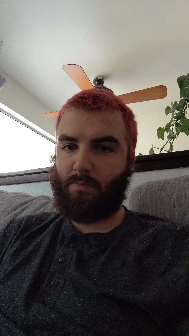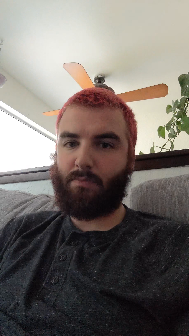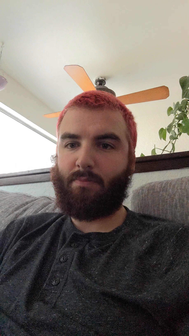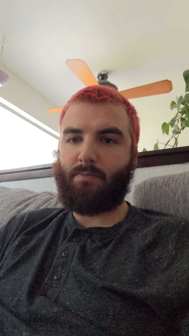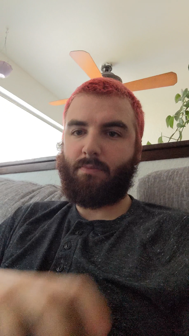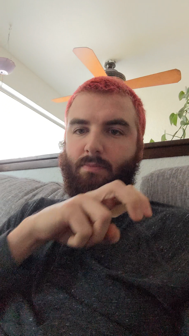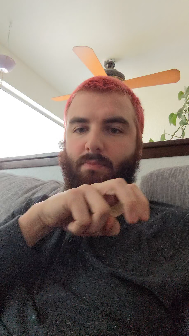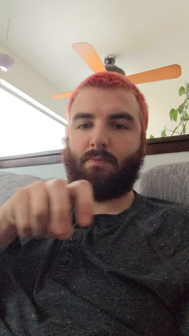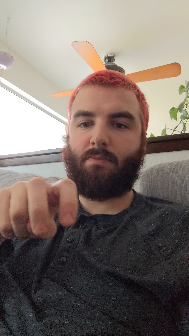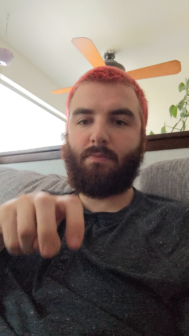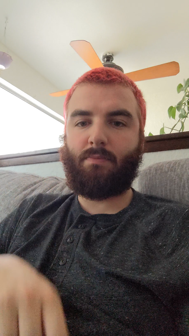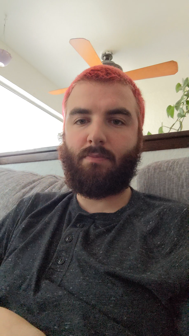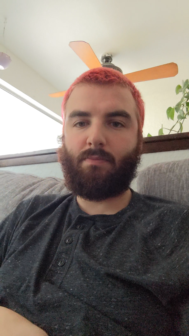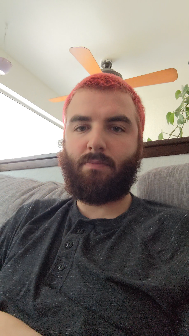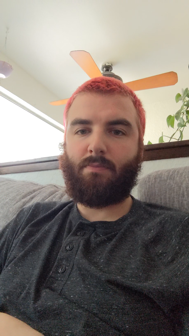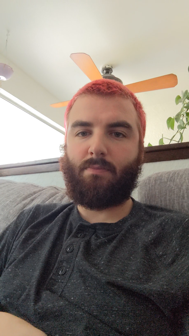porch